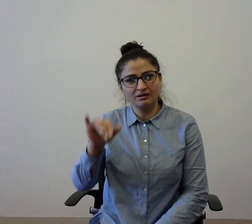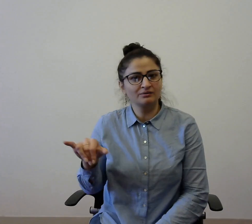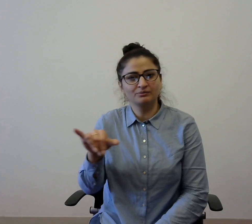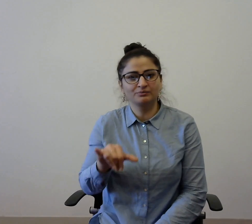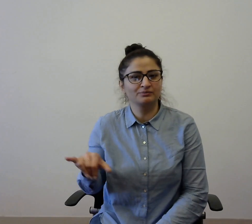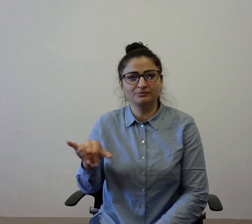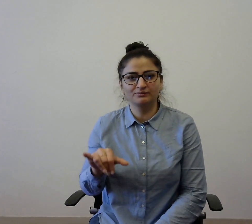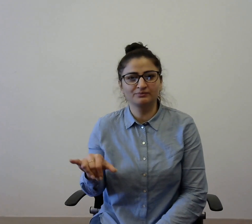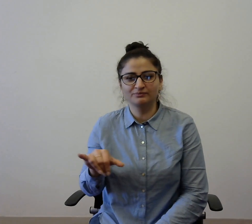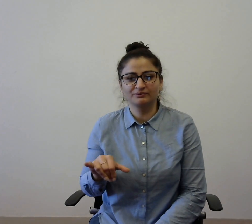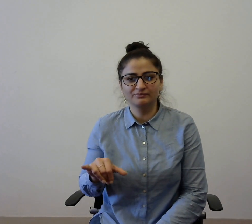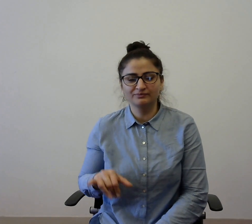harda